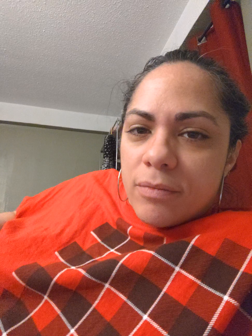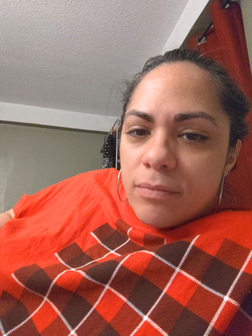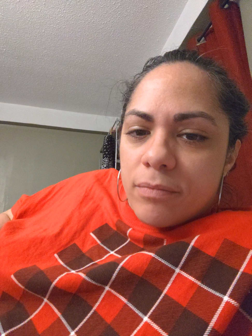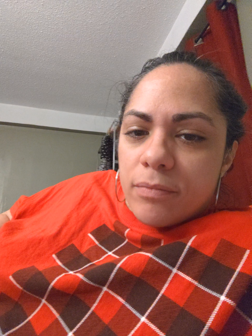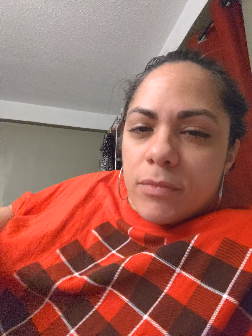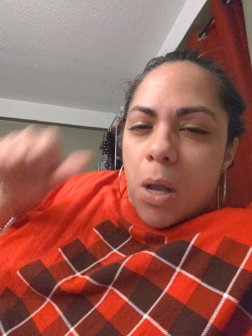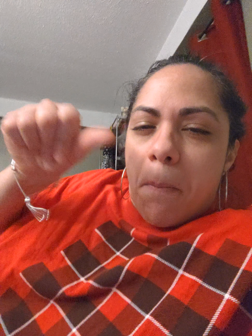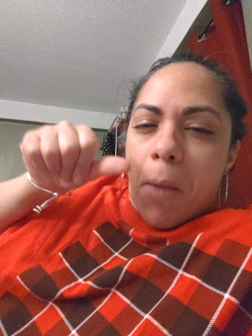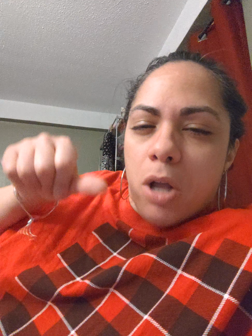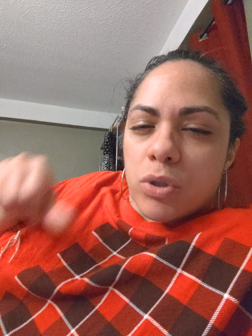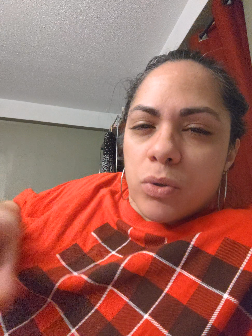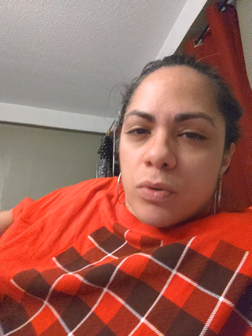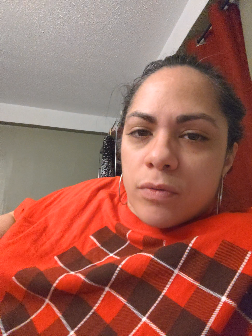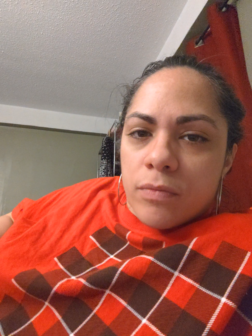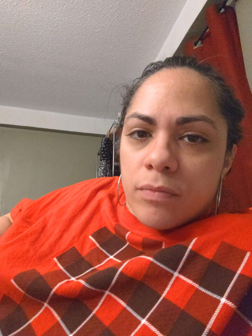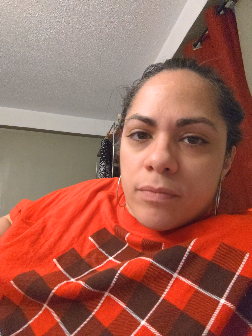puzzle